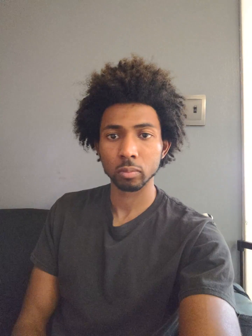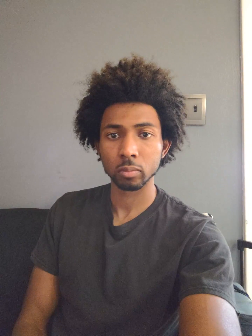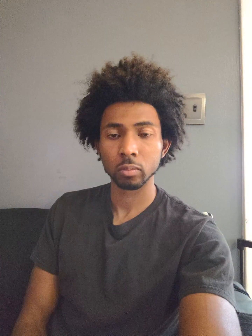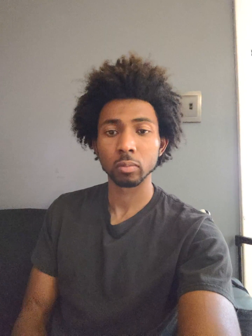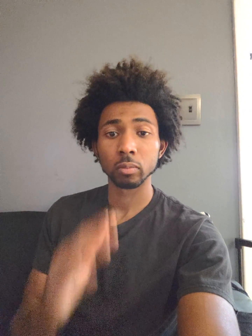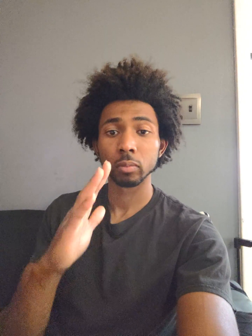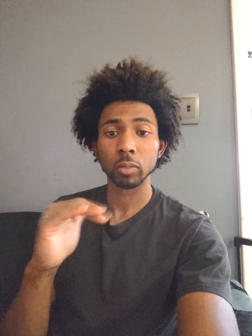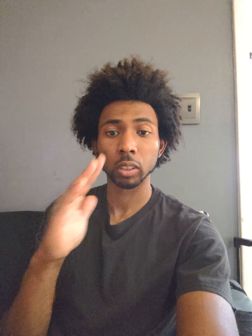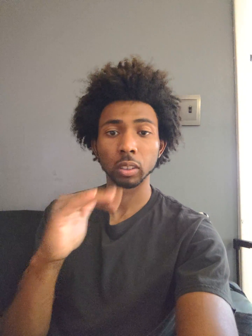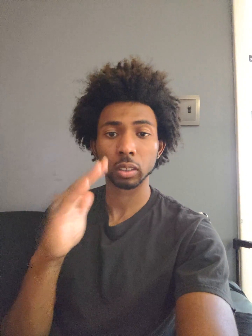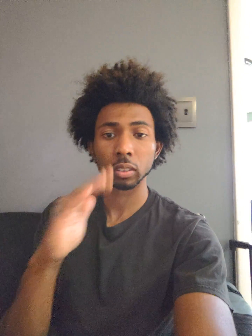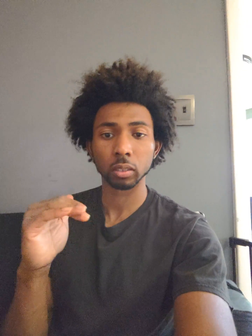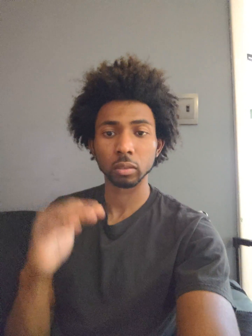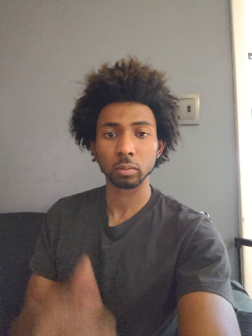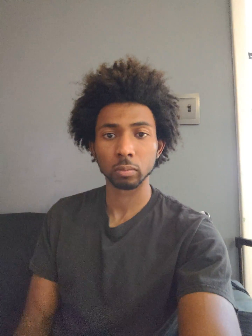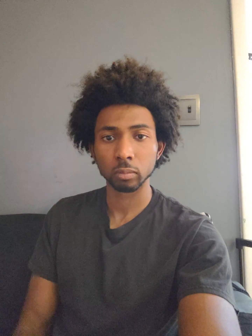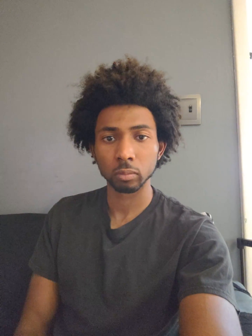downtown